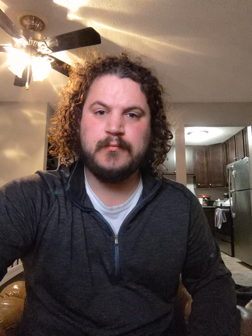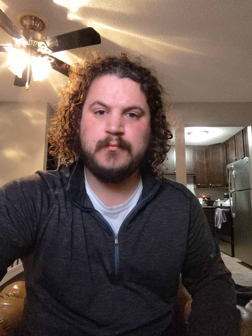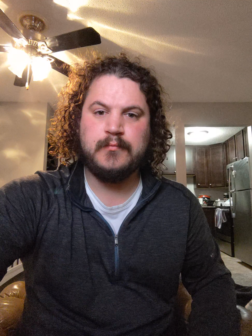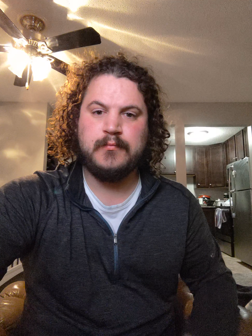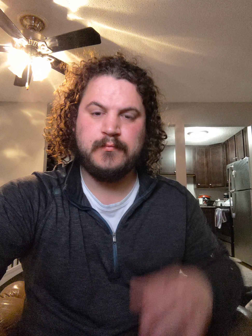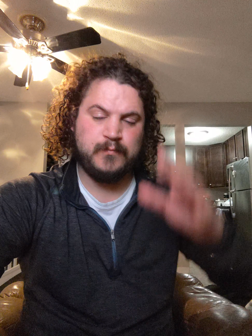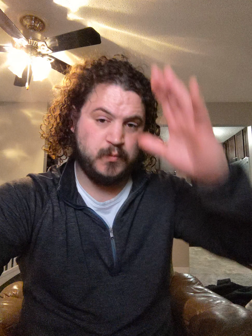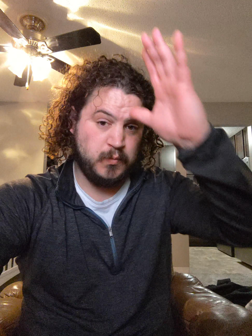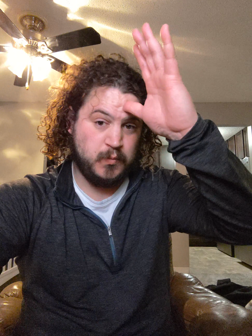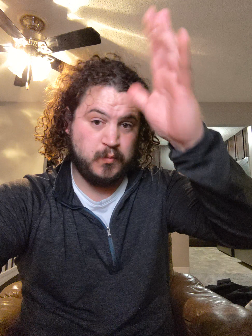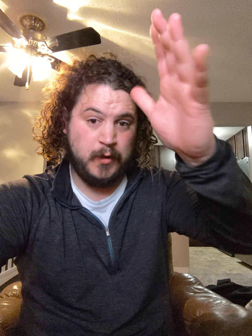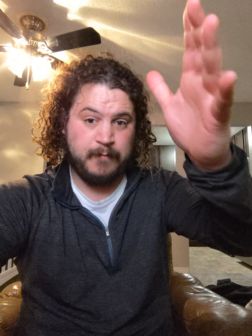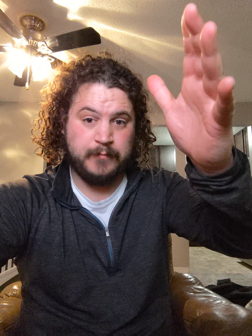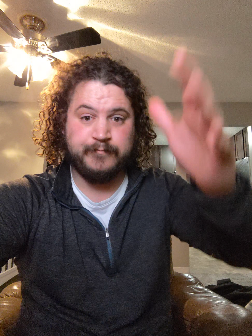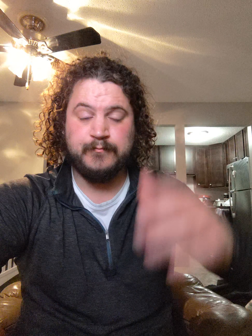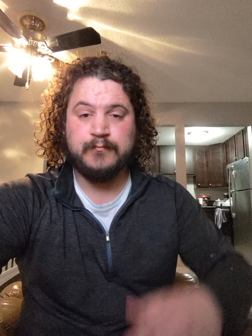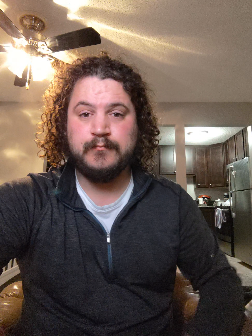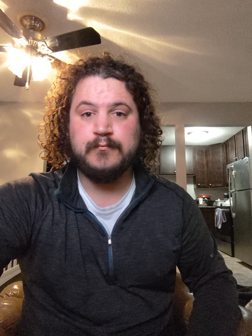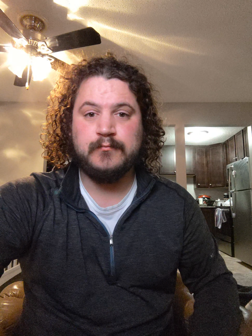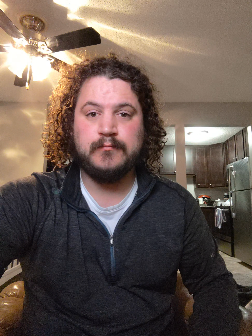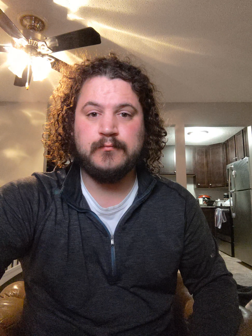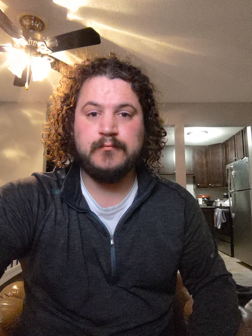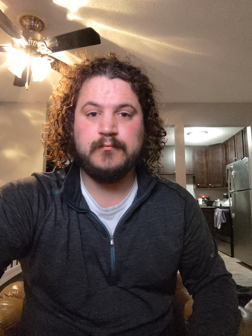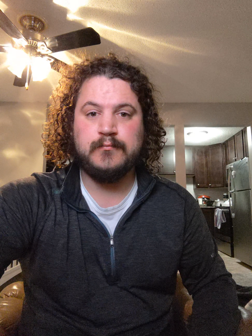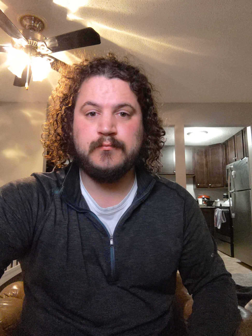grandpa